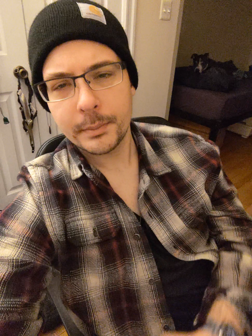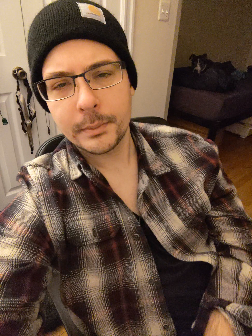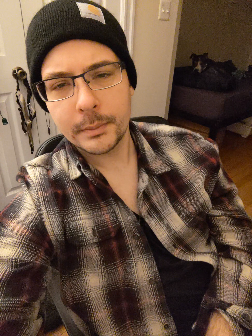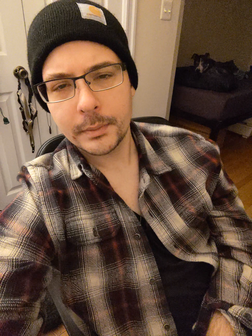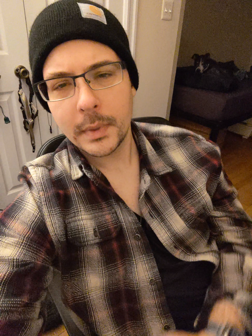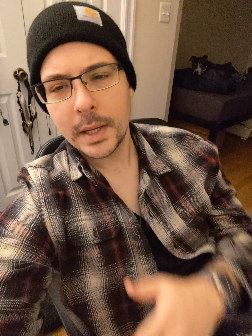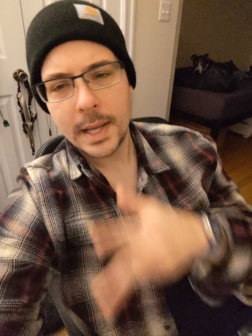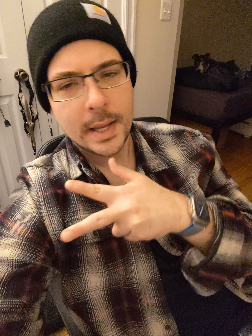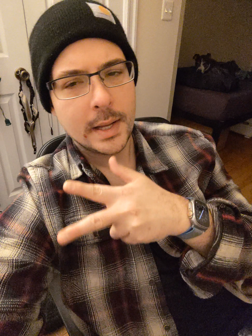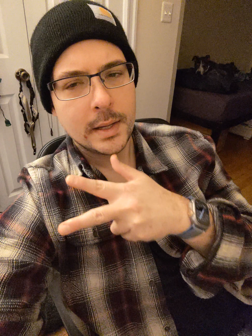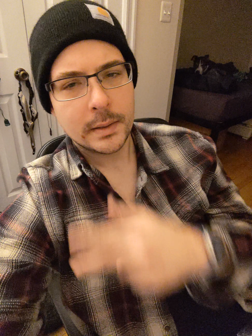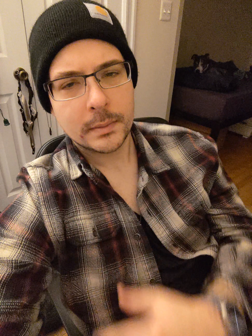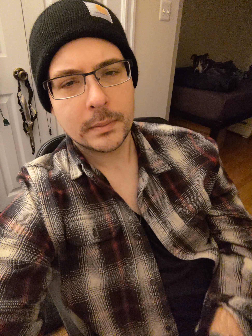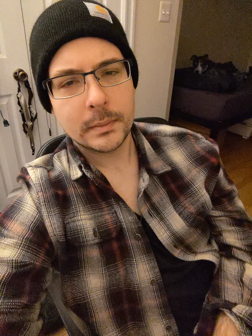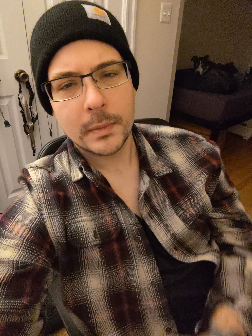hen